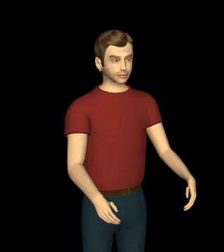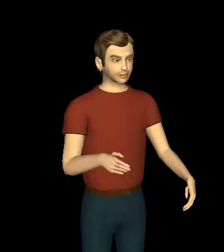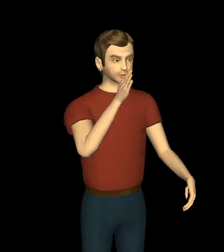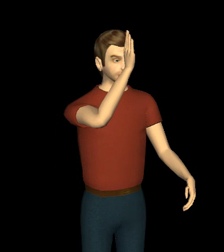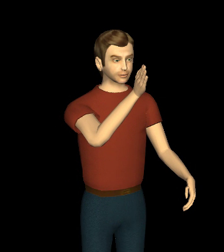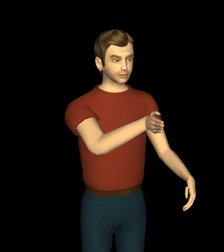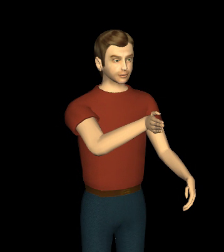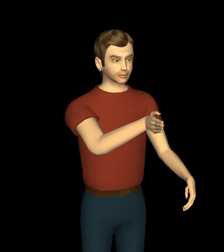مباشرة